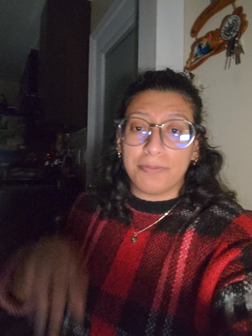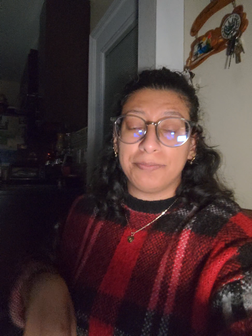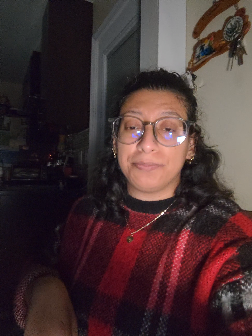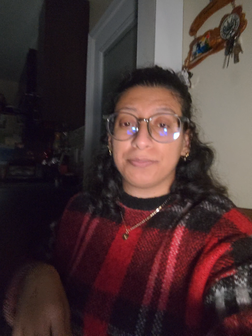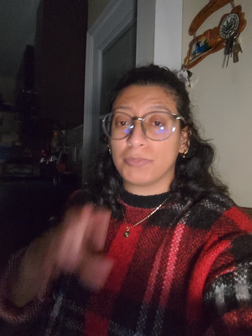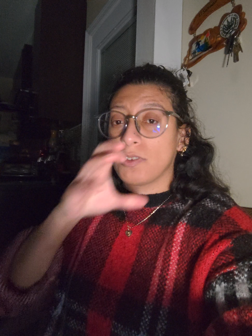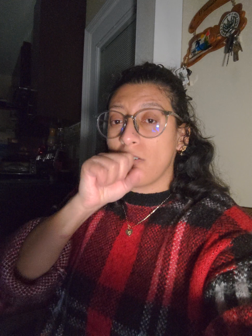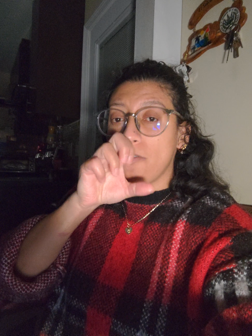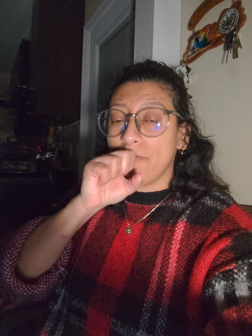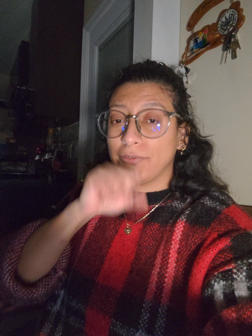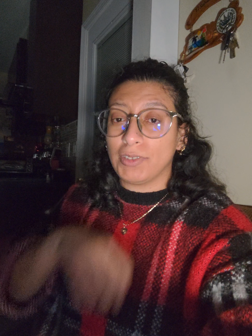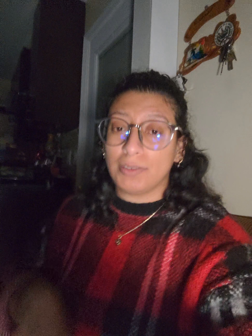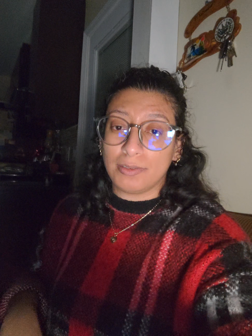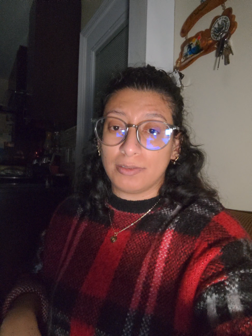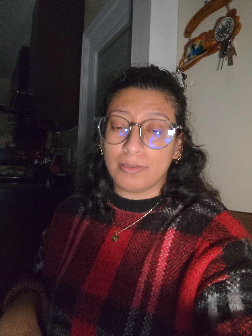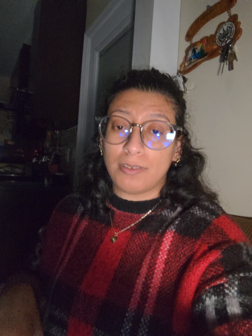orange